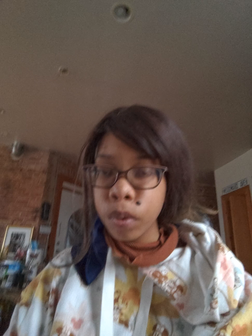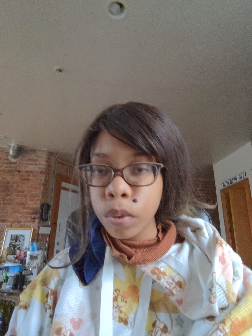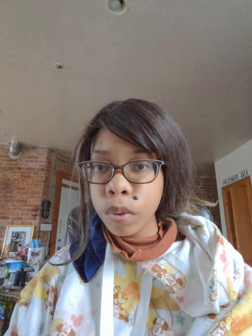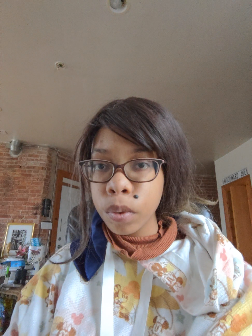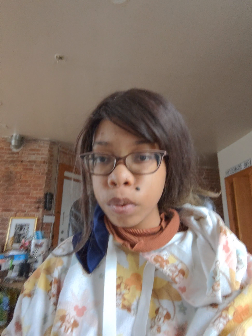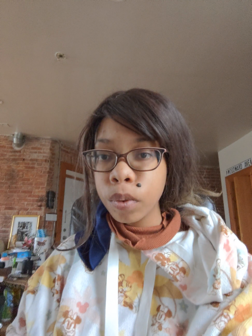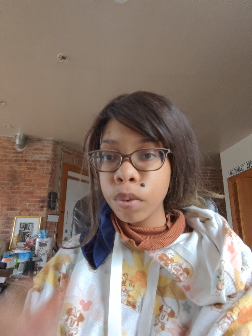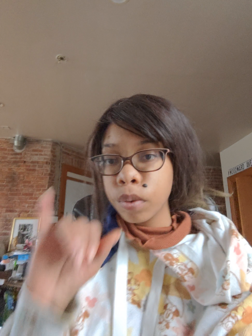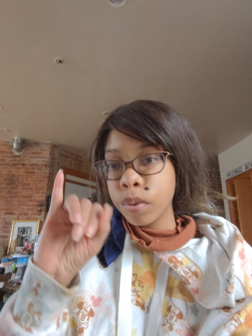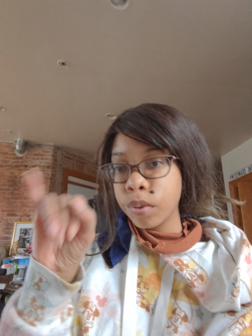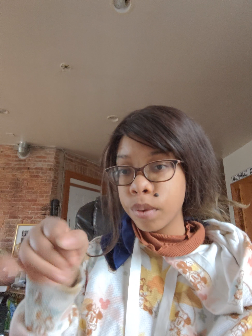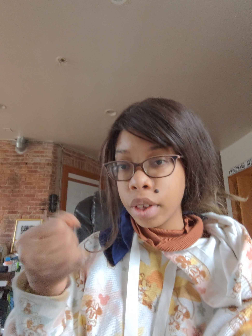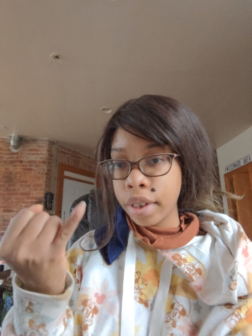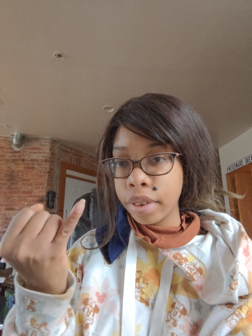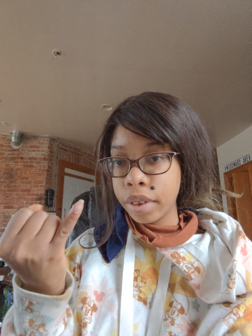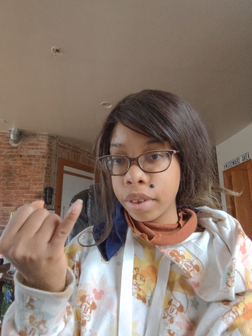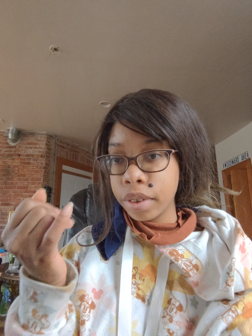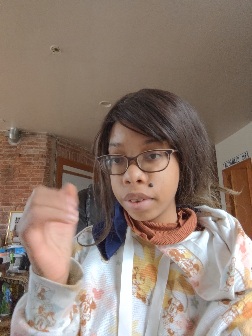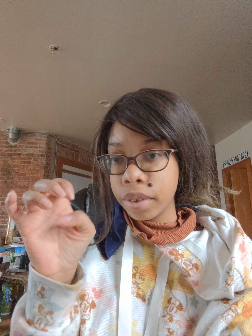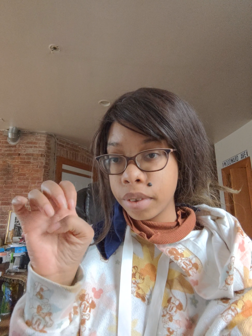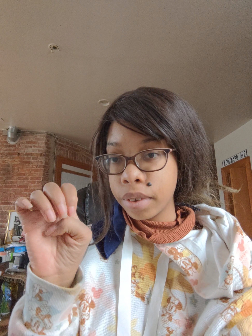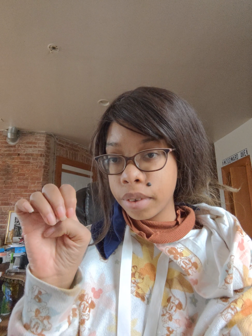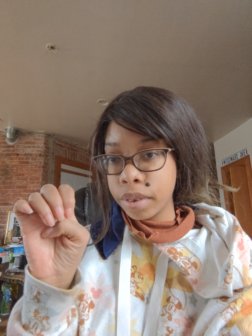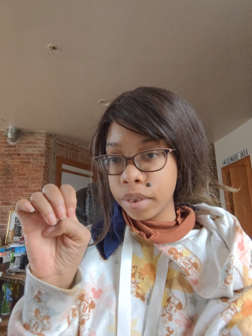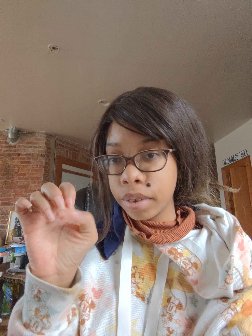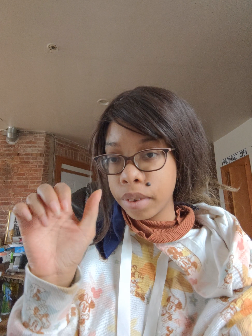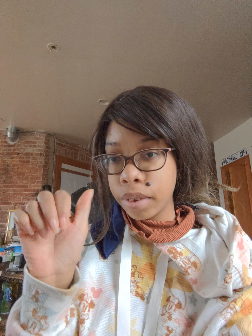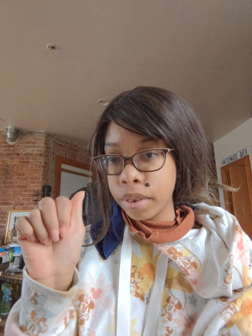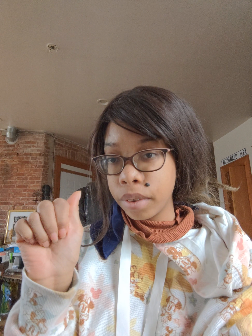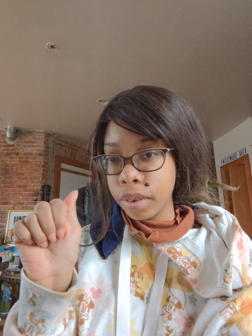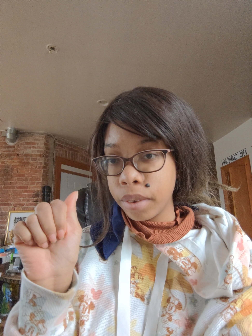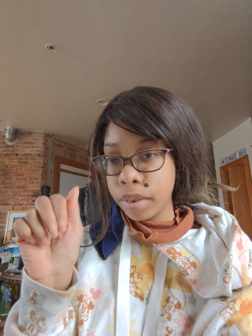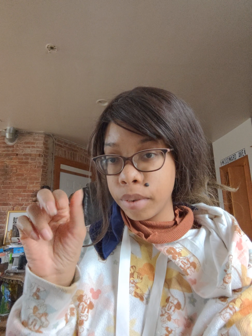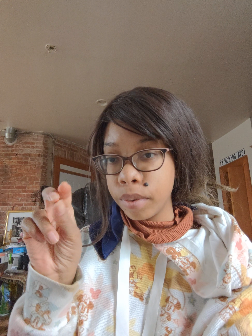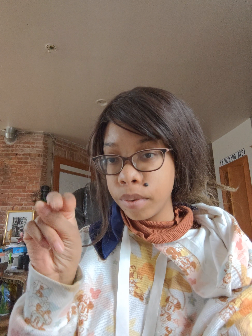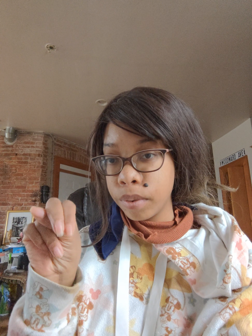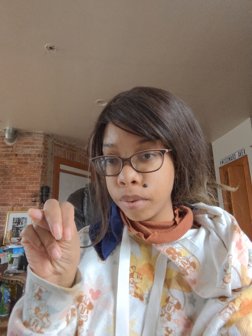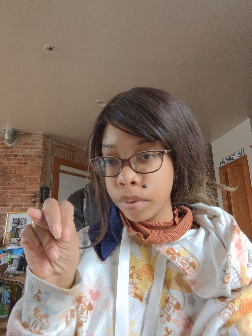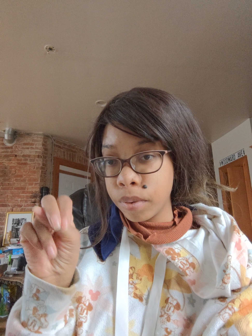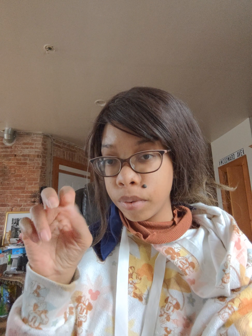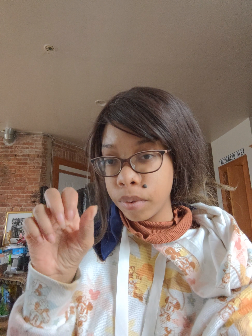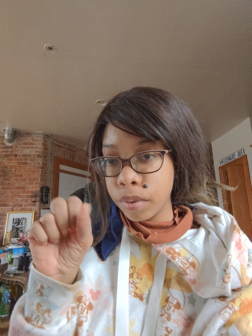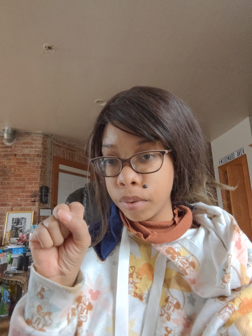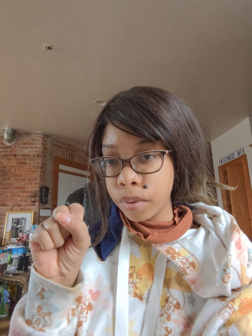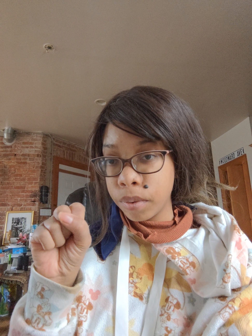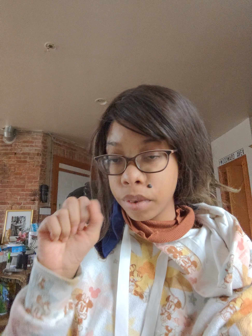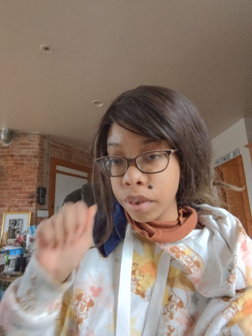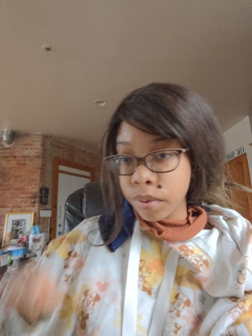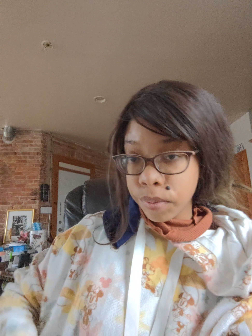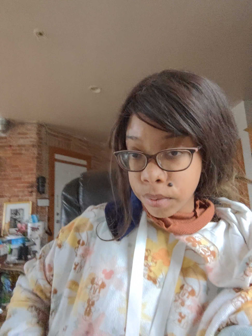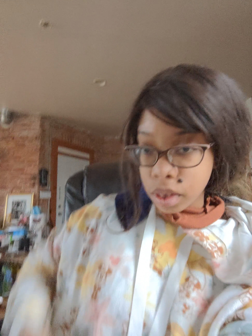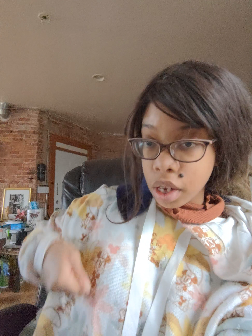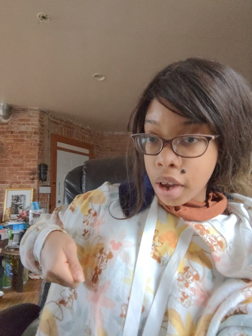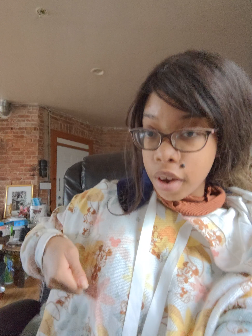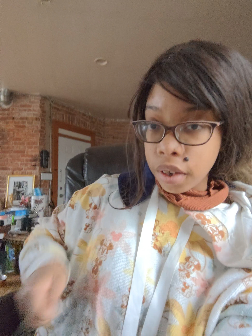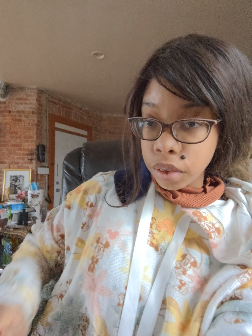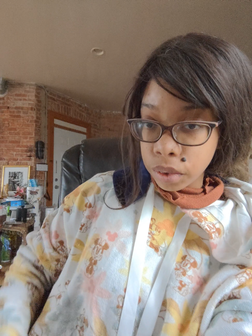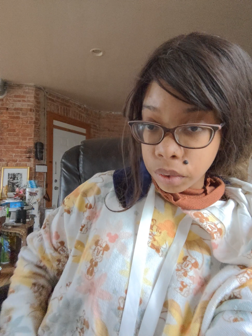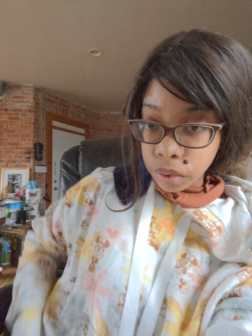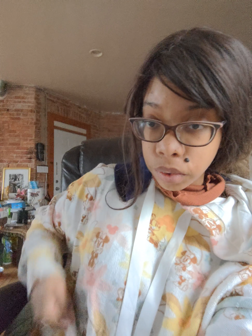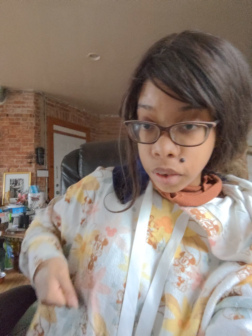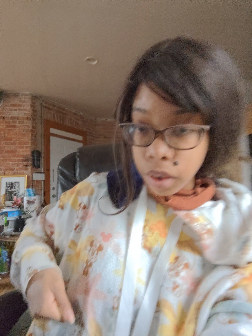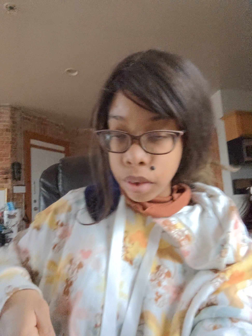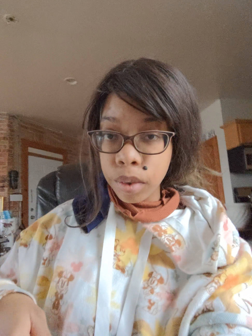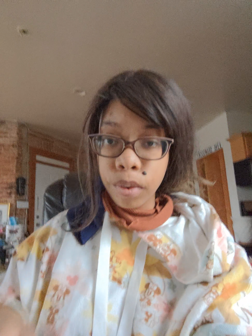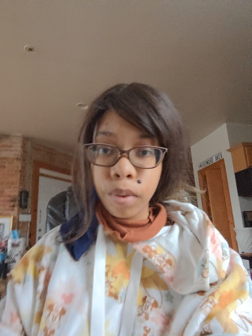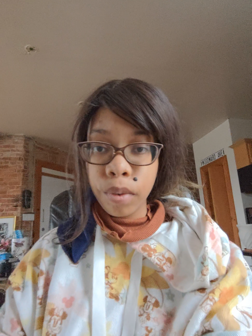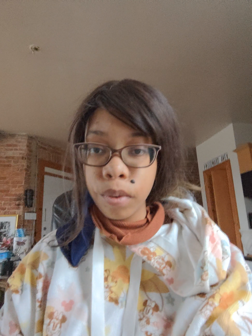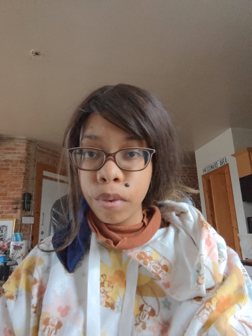jeans